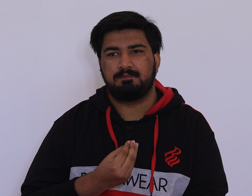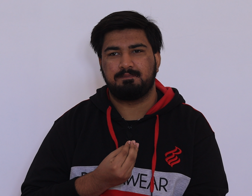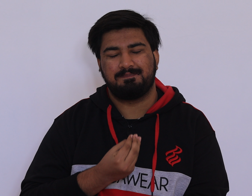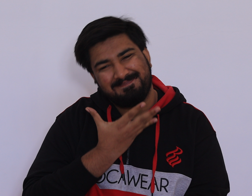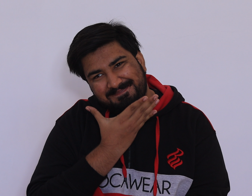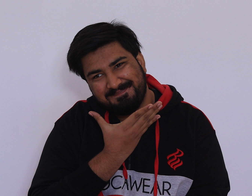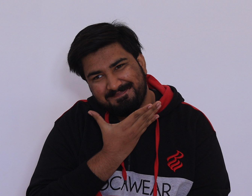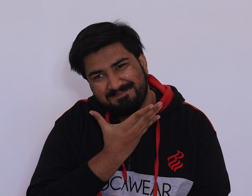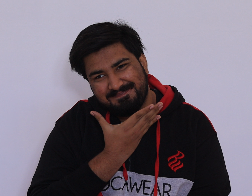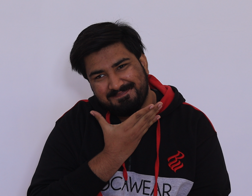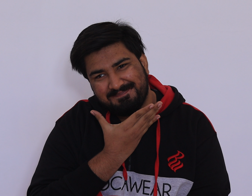glad